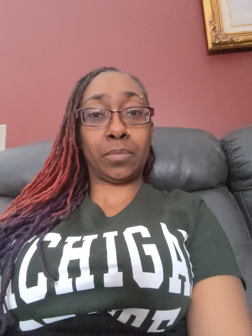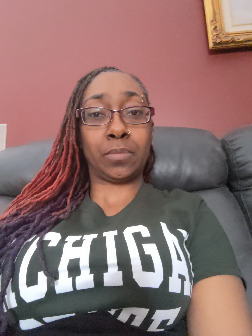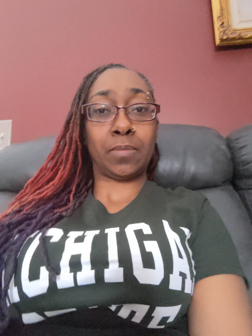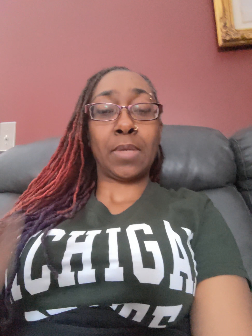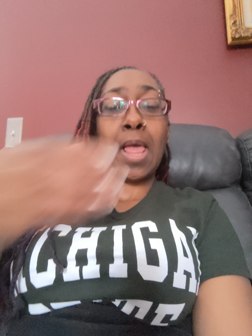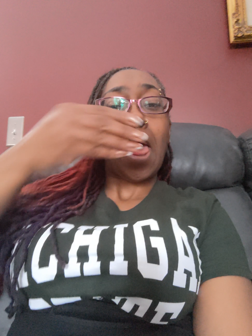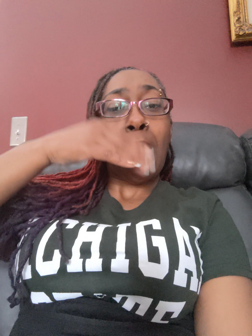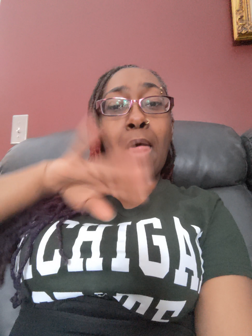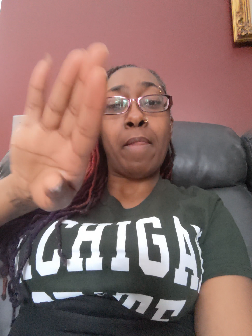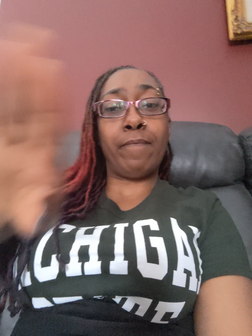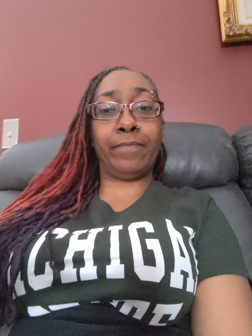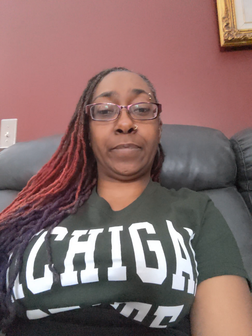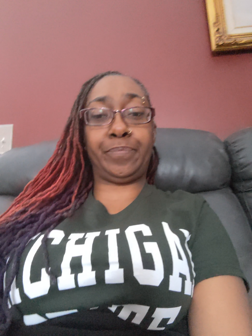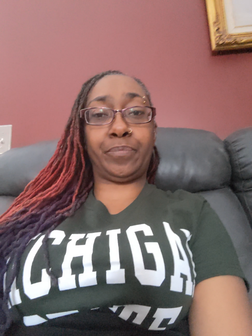elephant